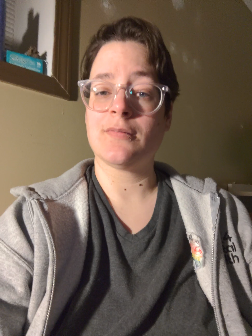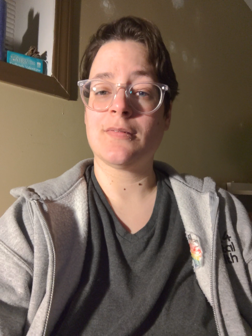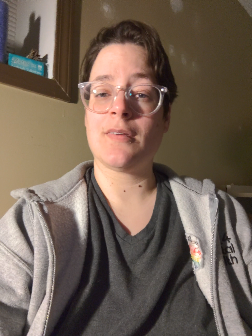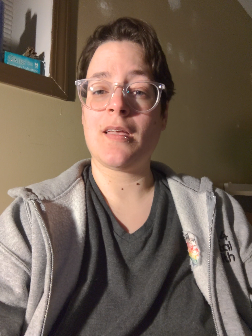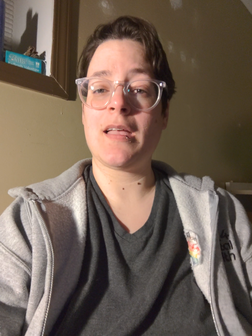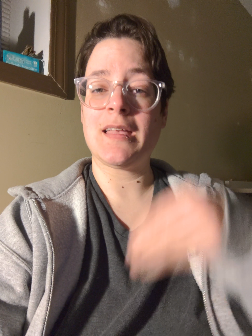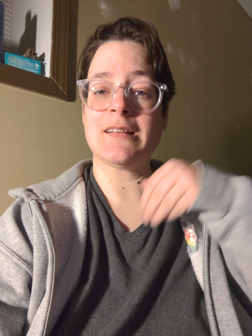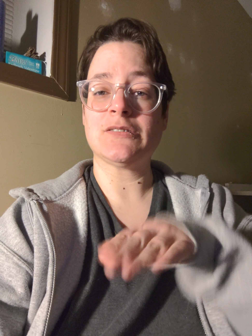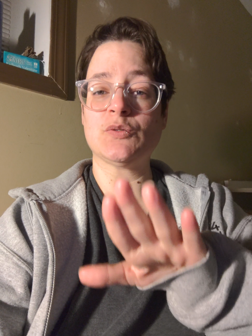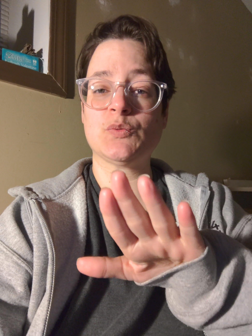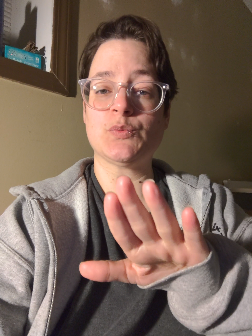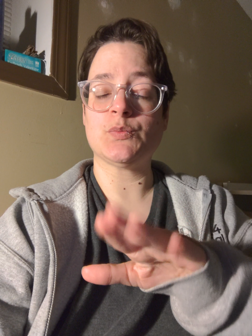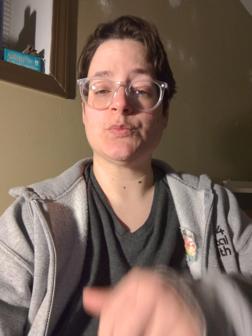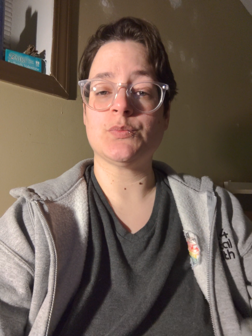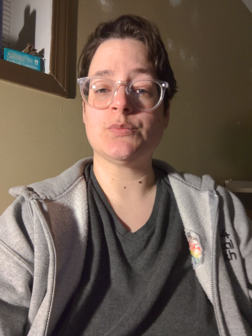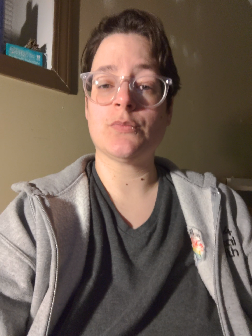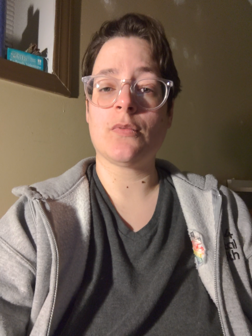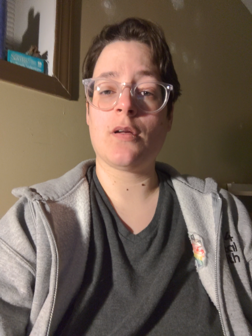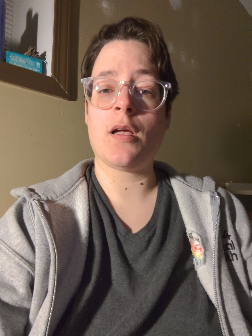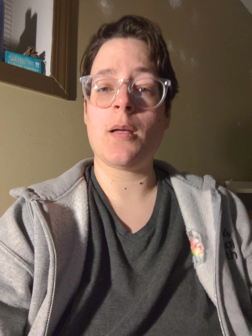into